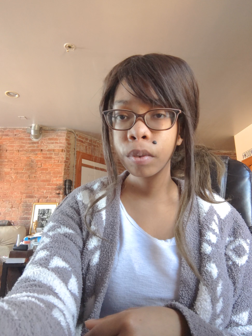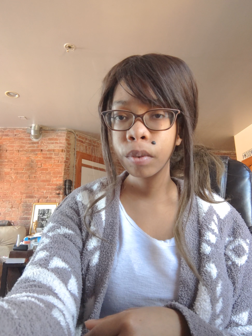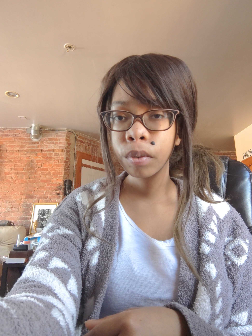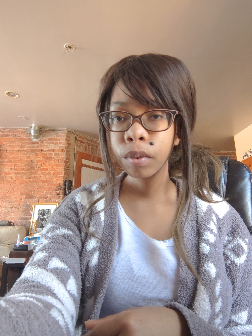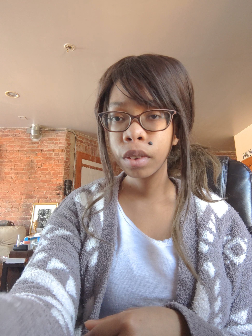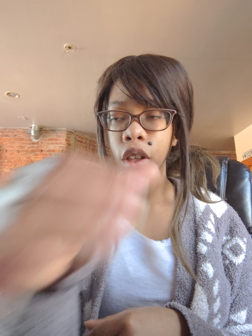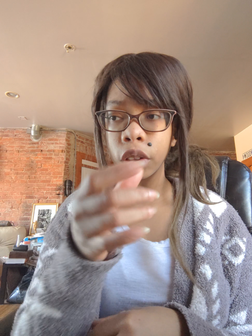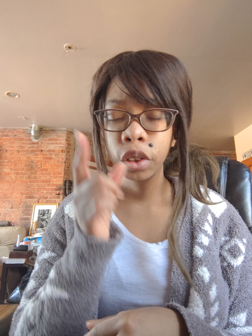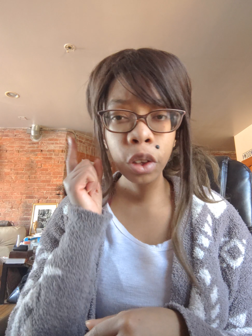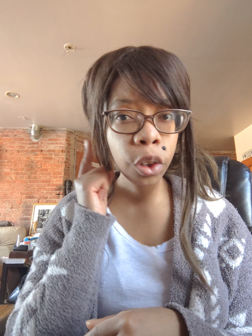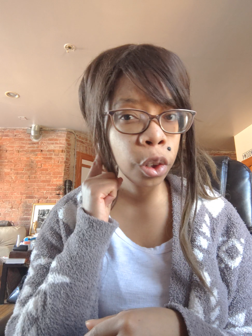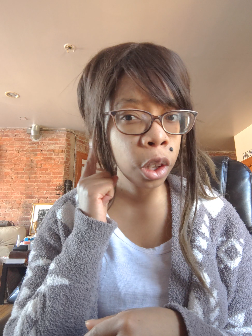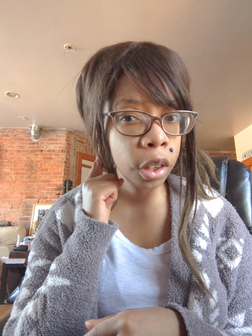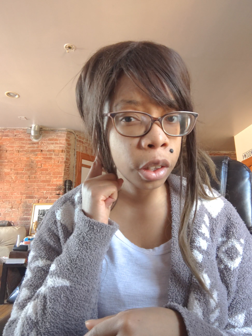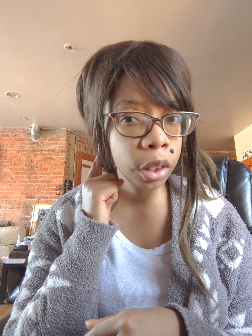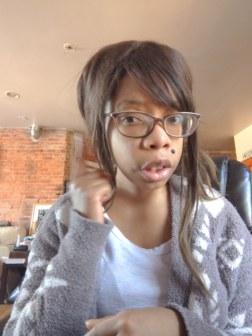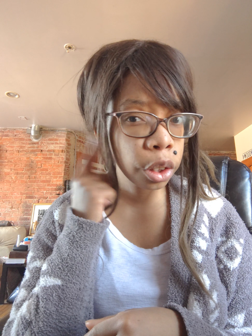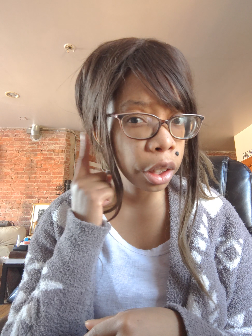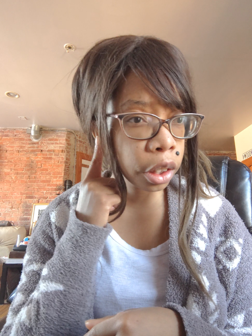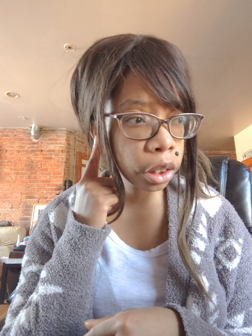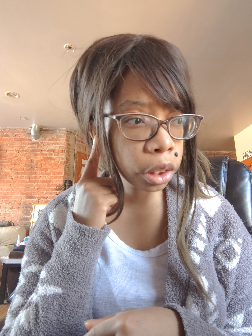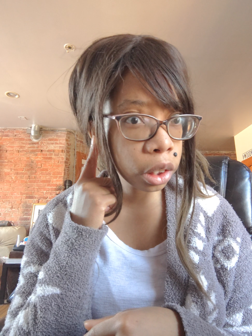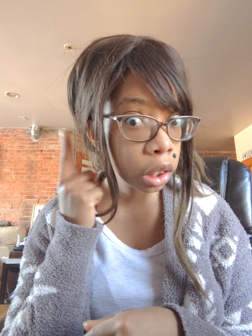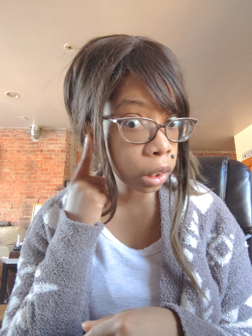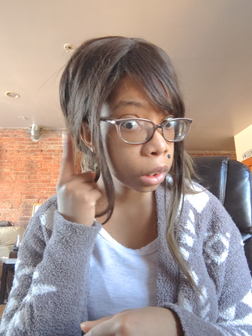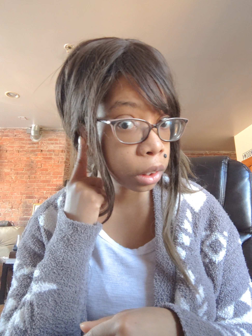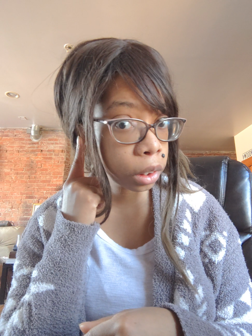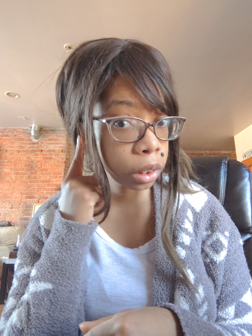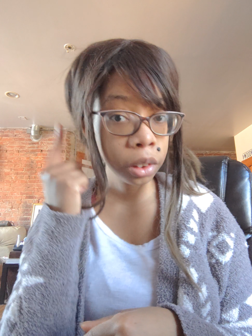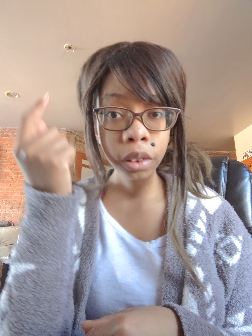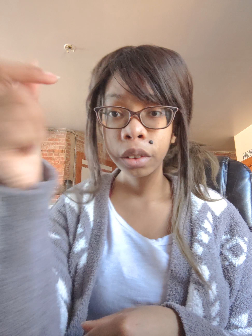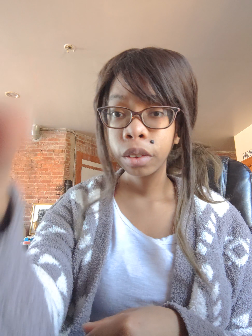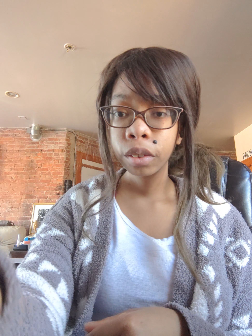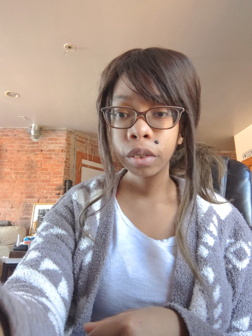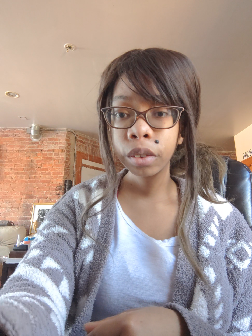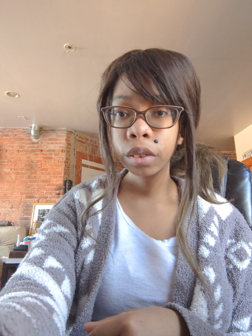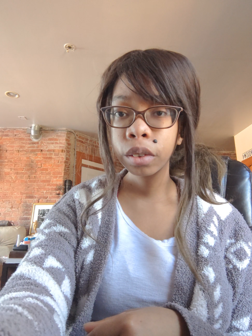hear